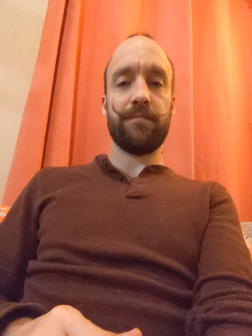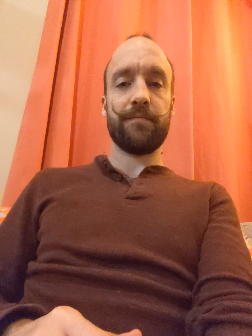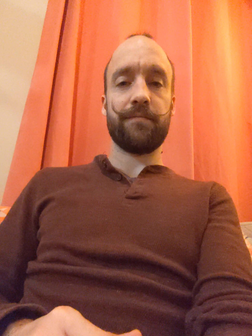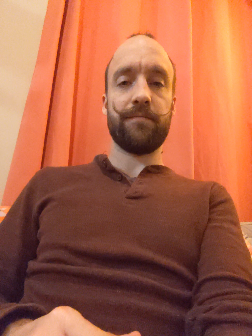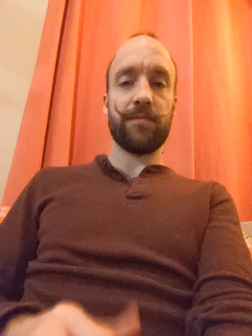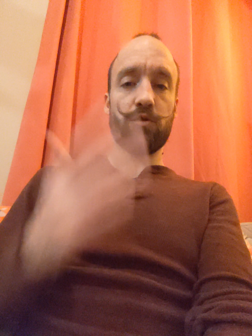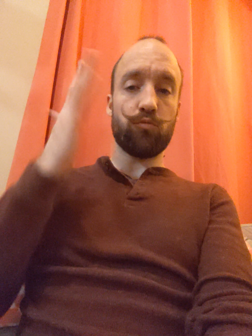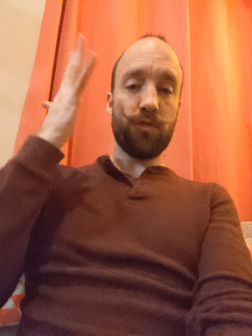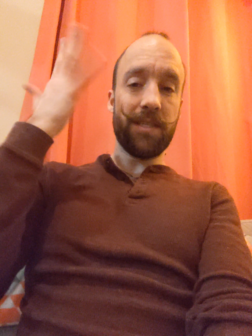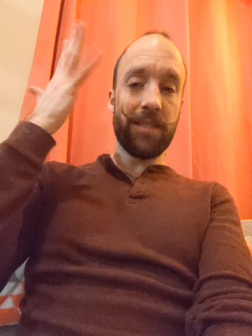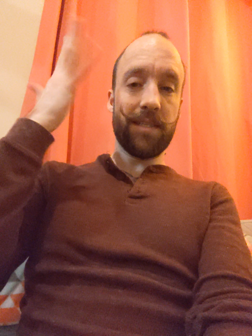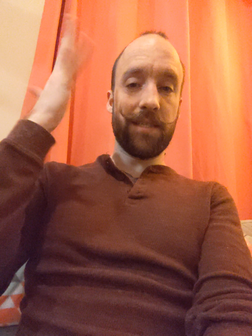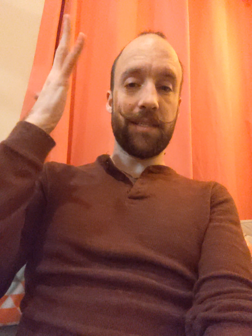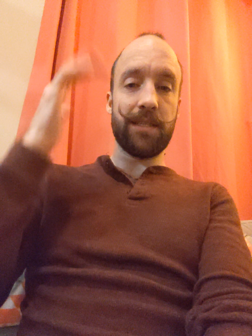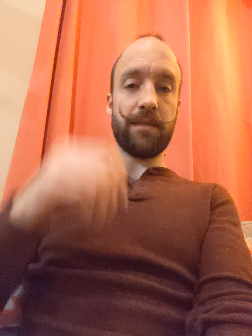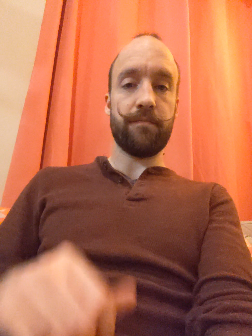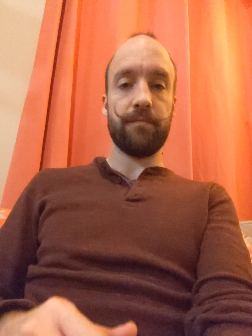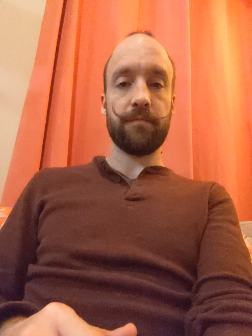tree